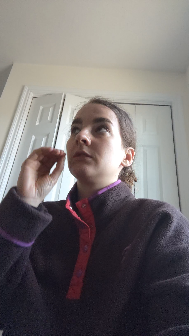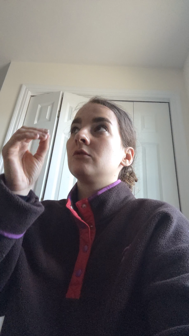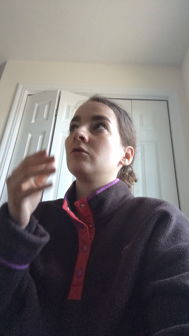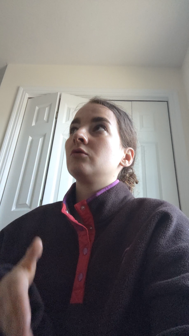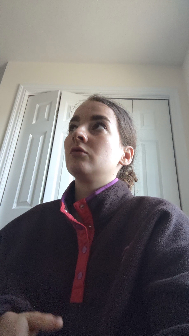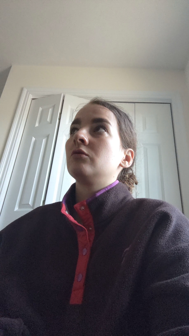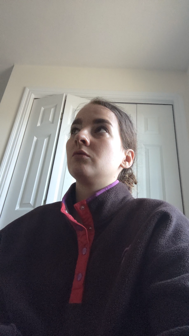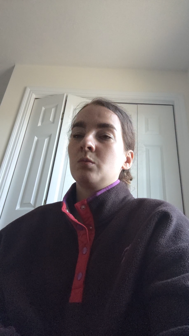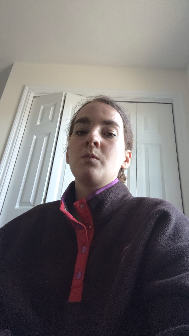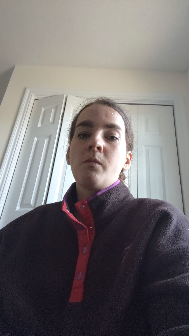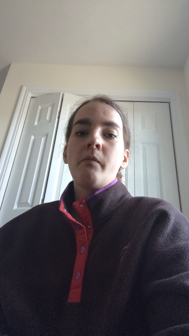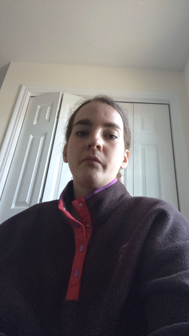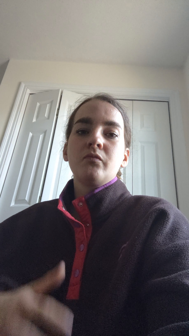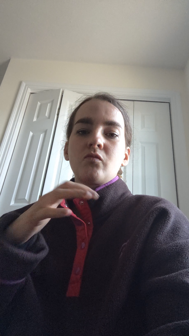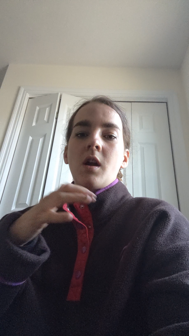grapes